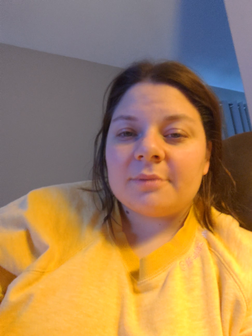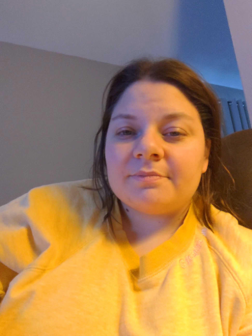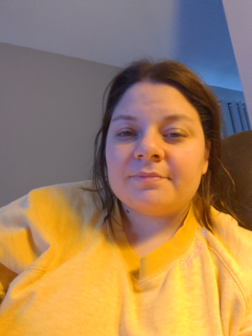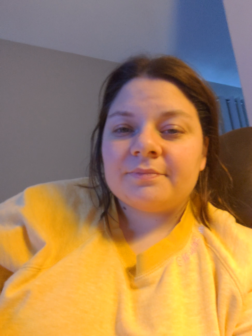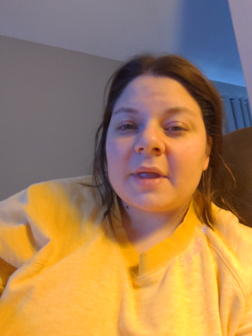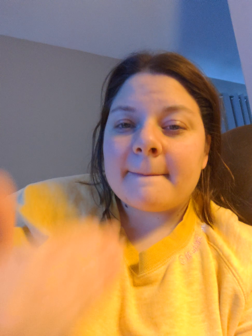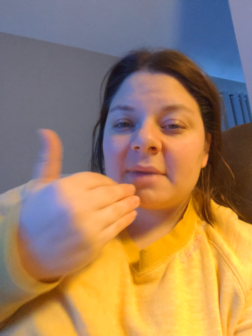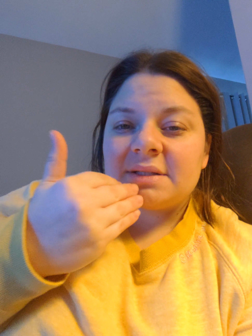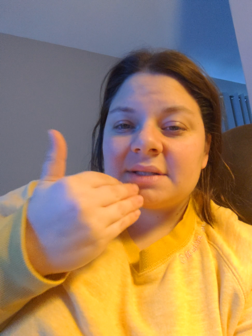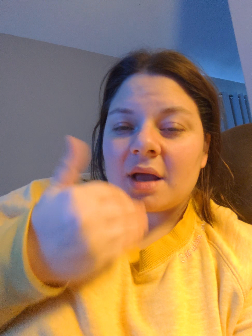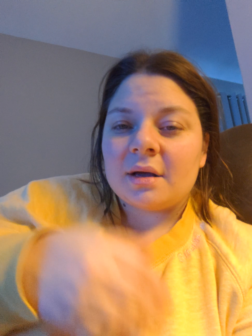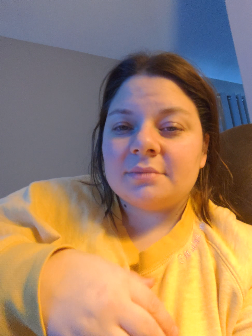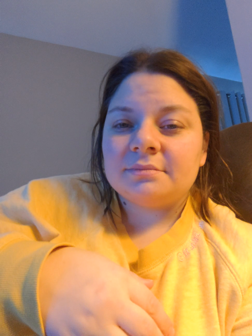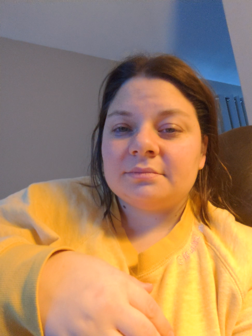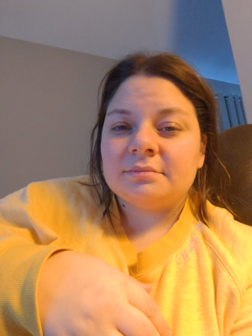pizza